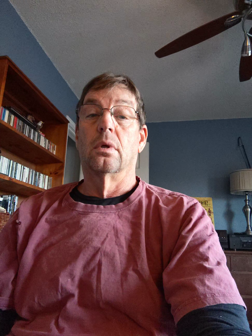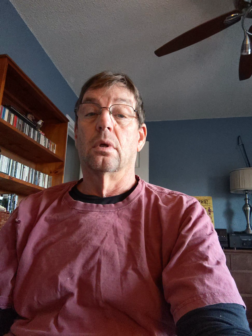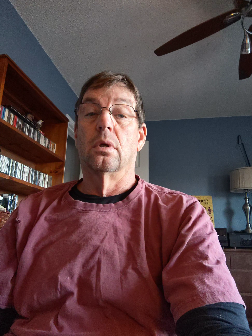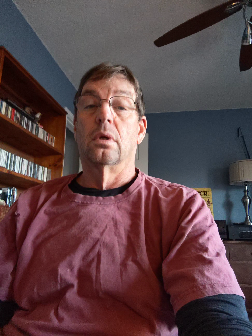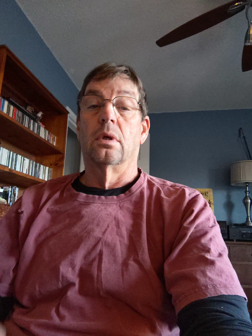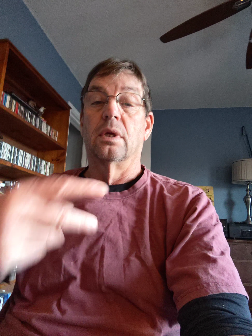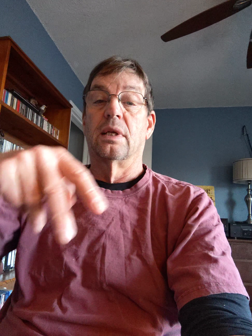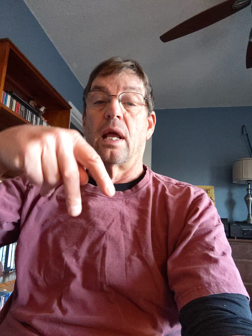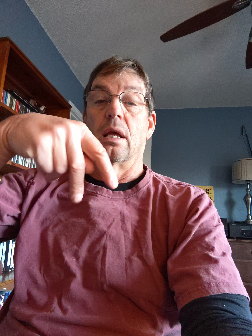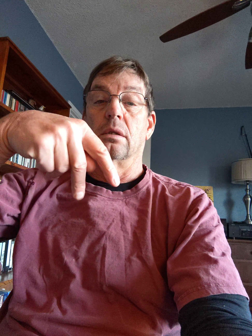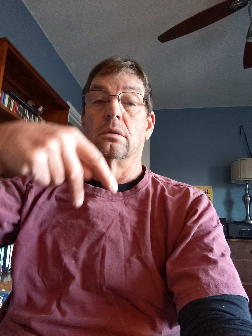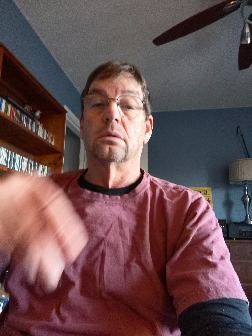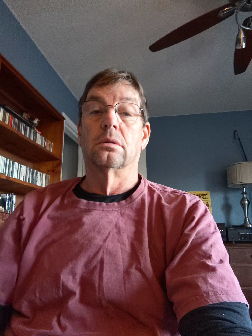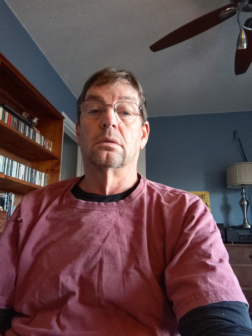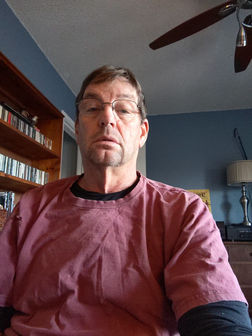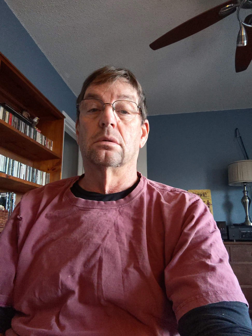dance